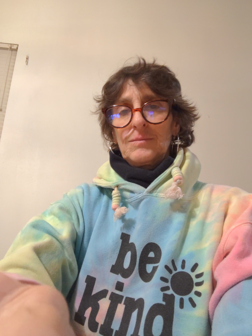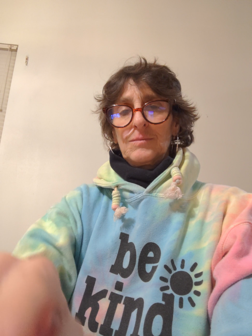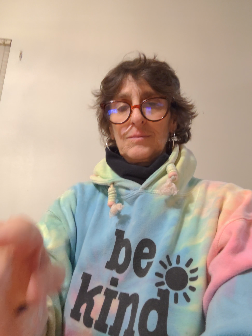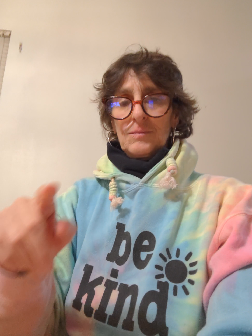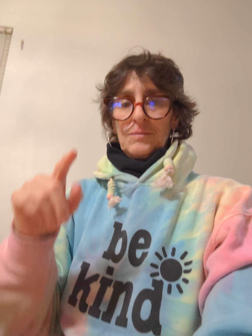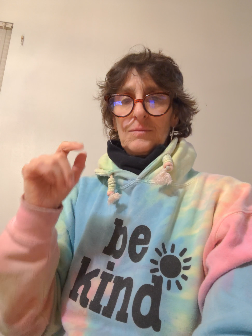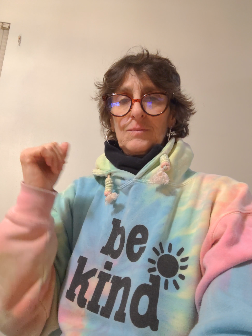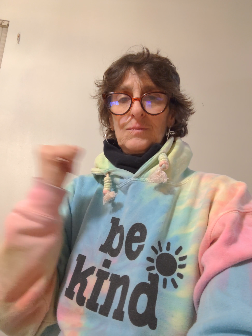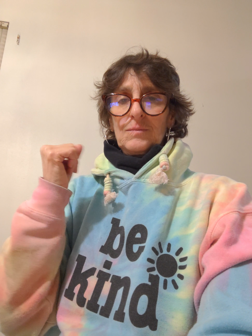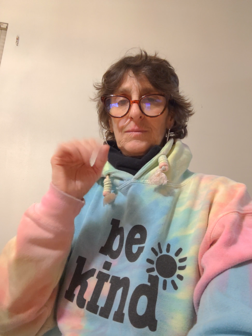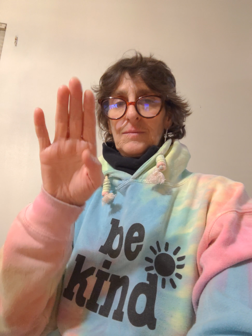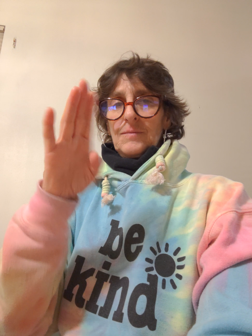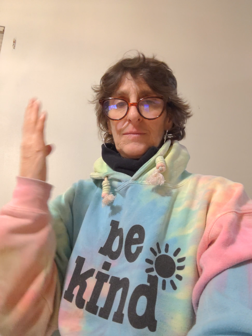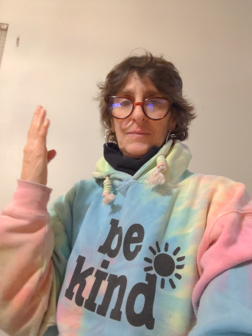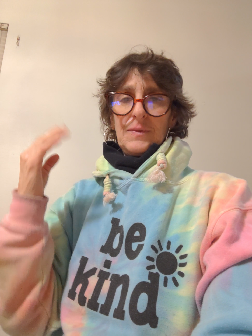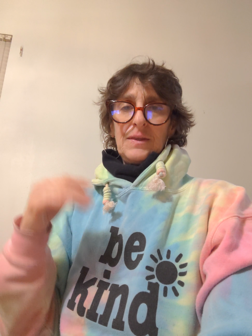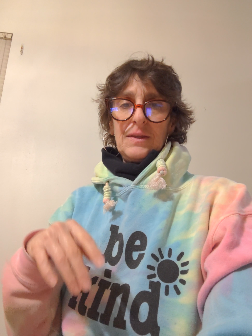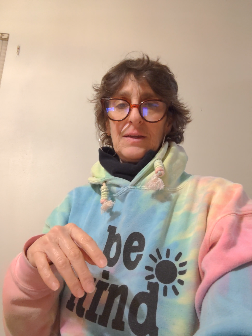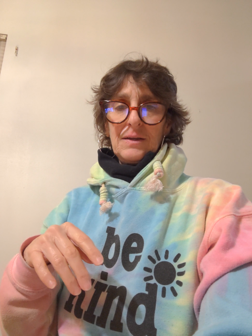refrigerator